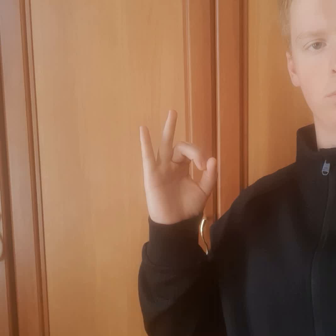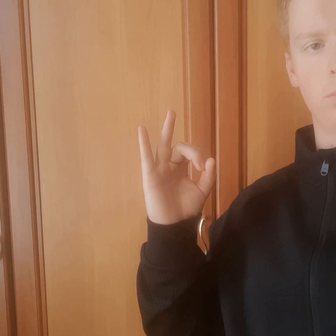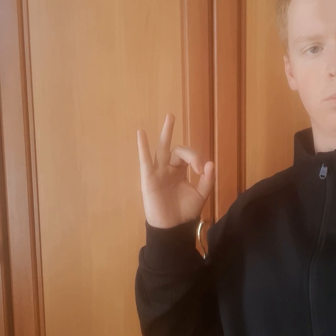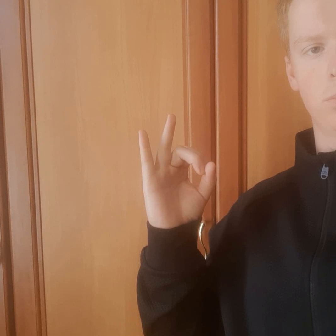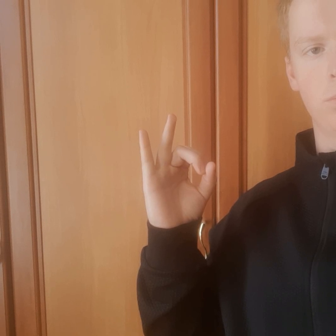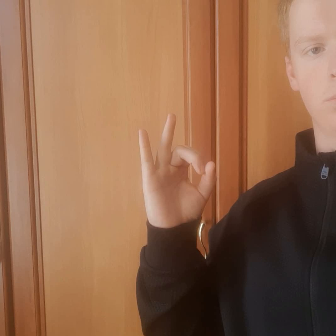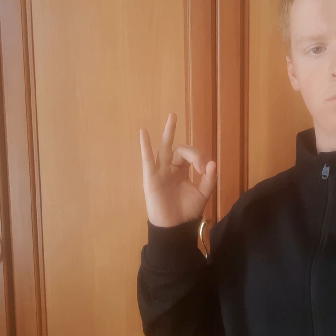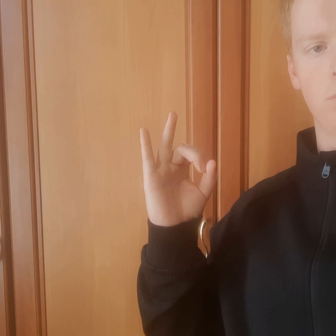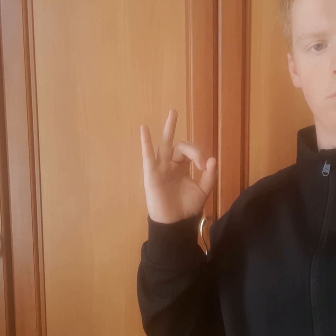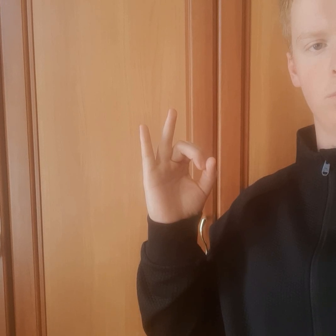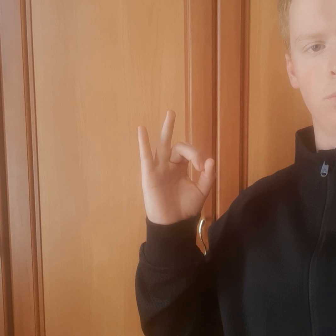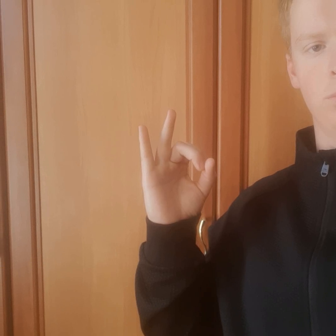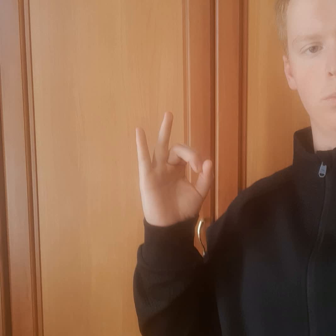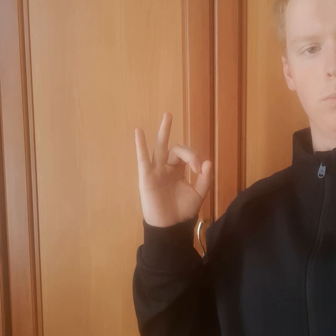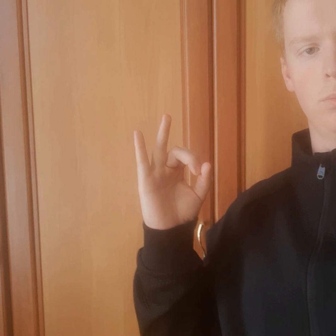И